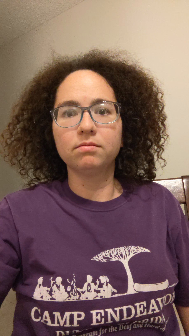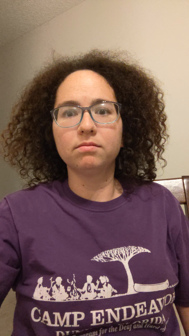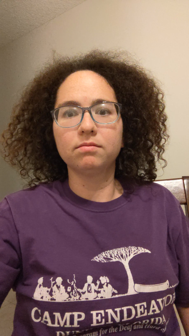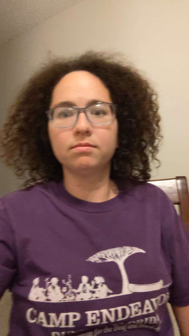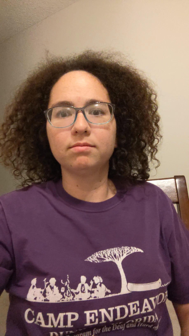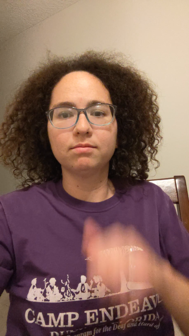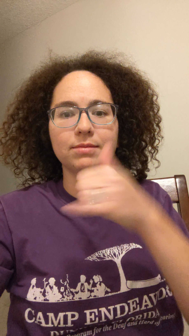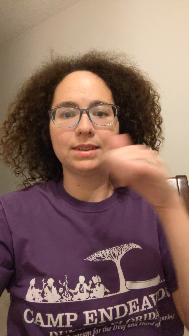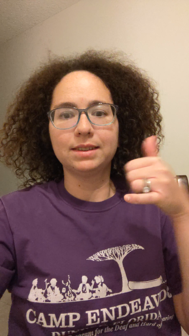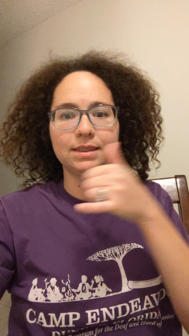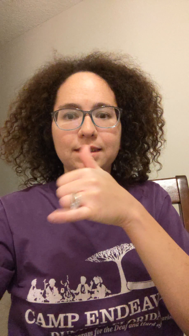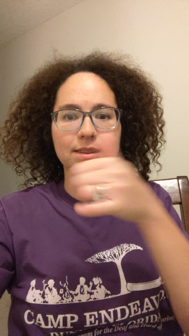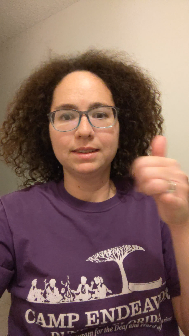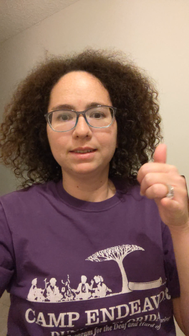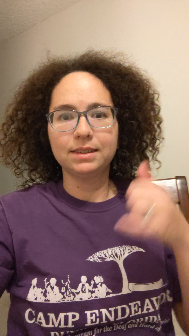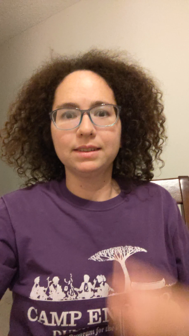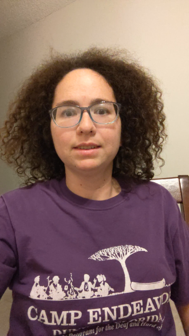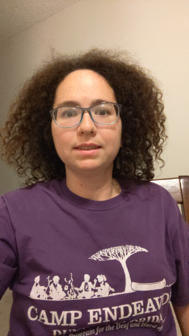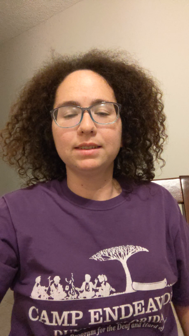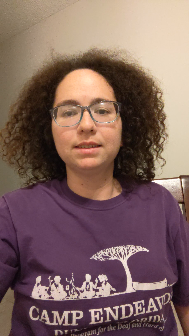play